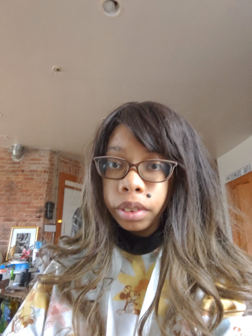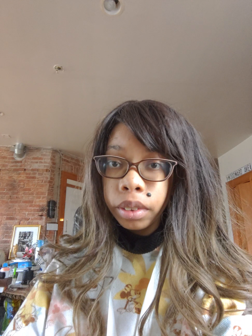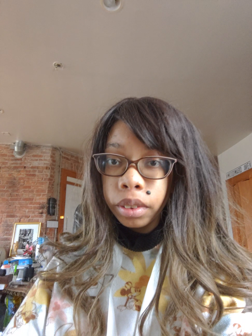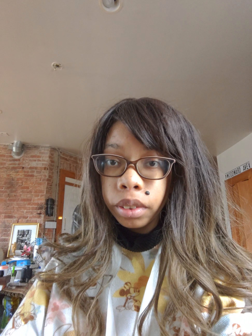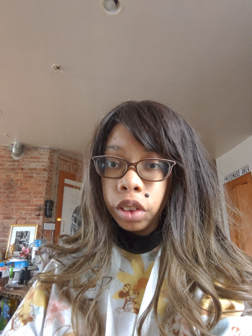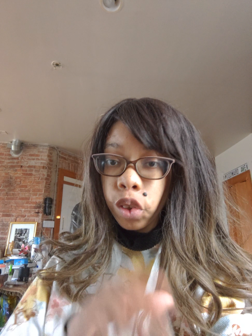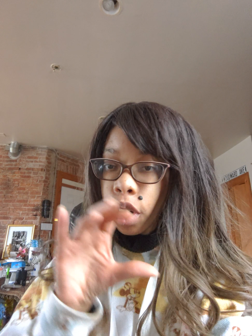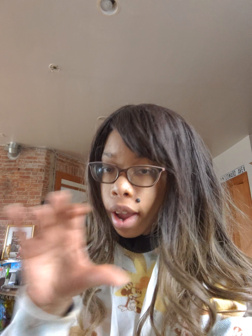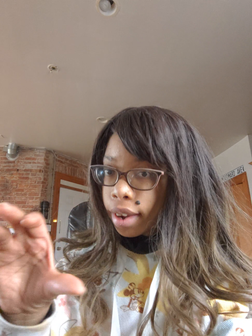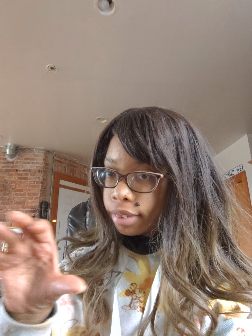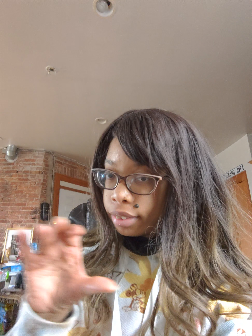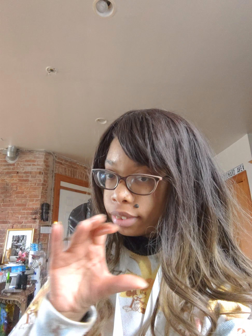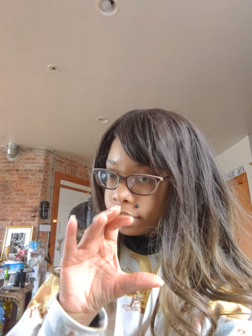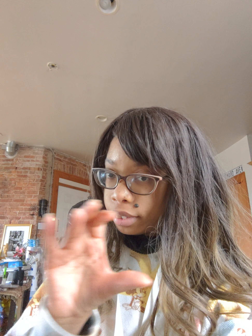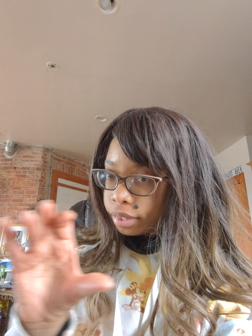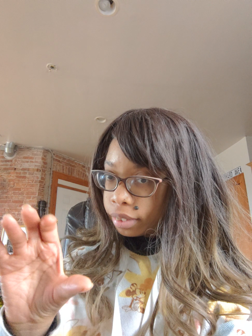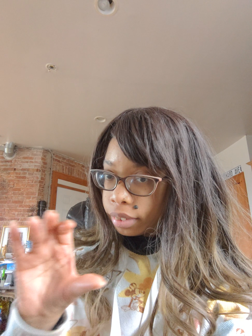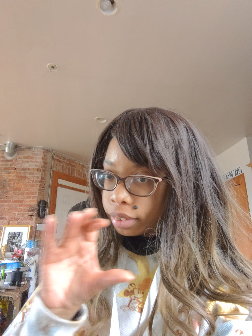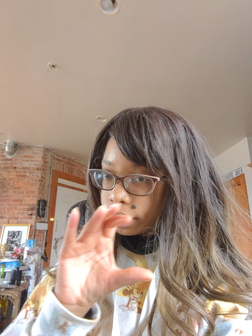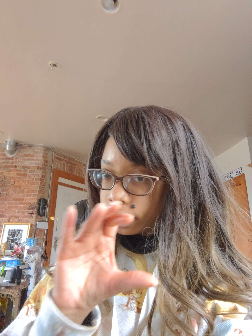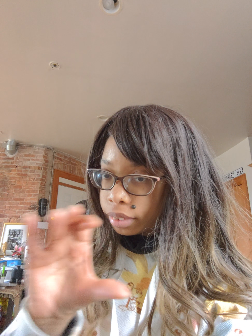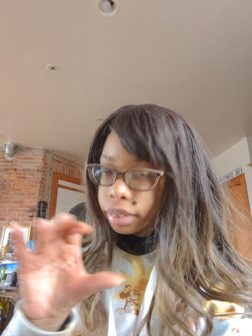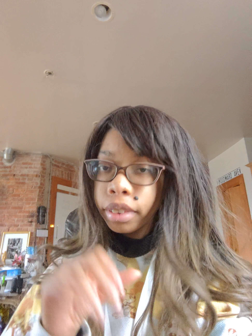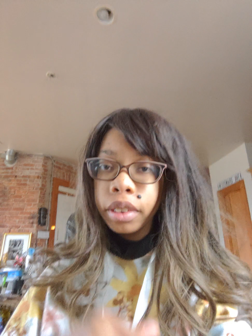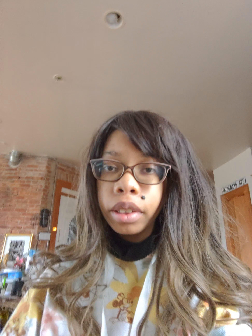chocolate